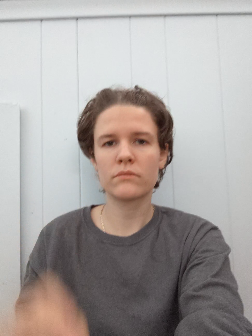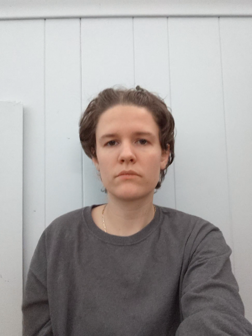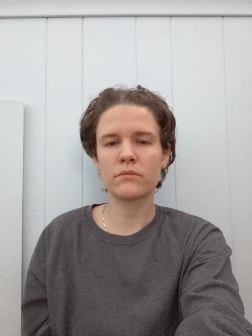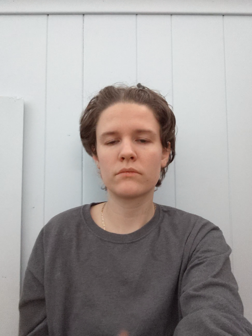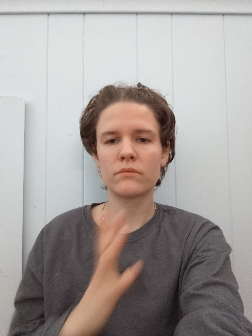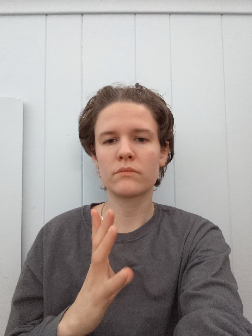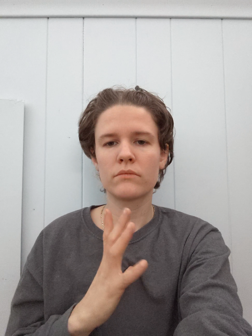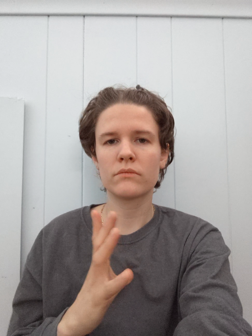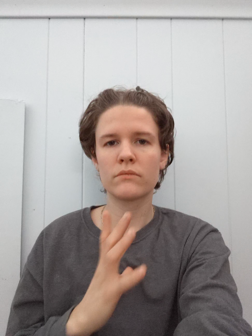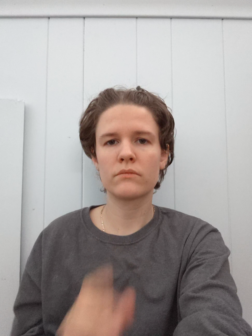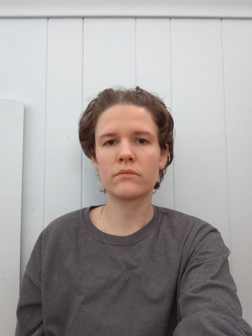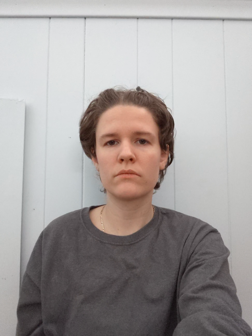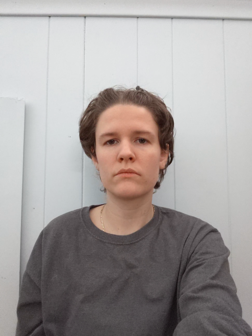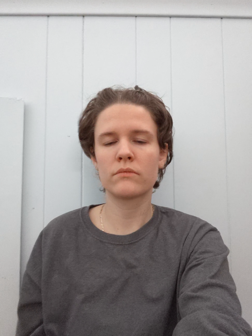fine